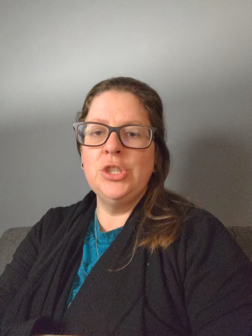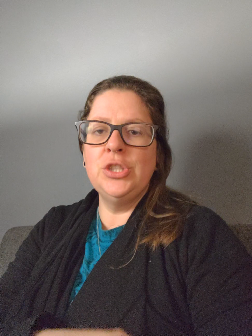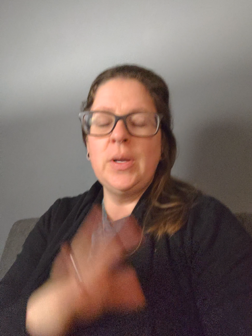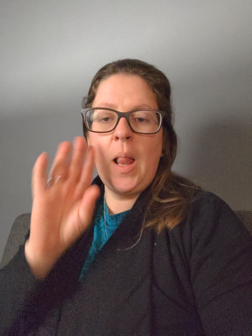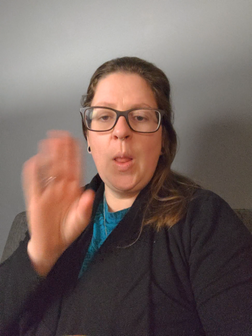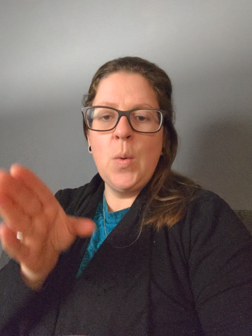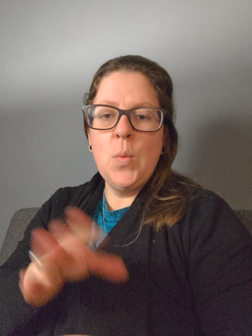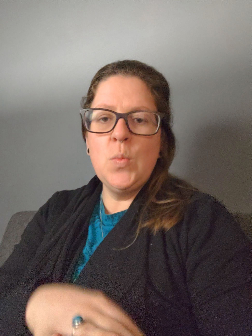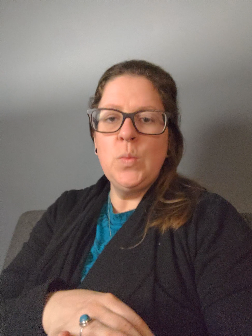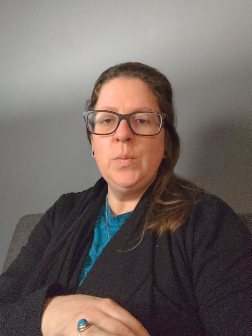hello